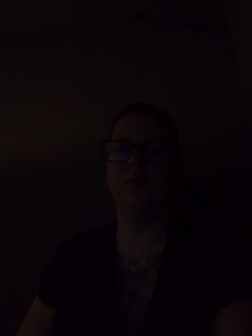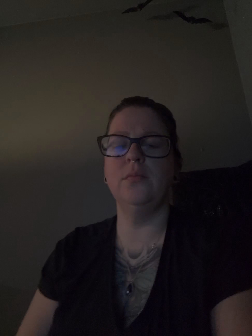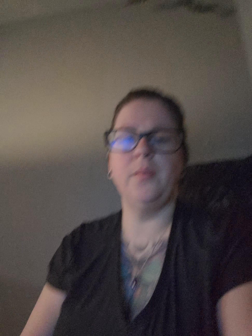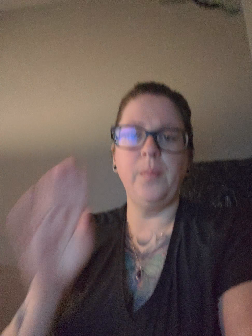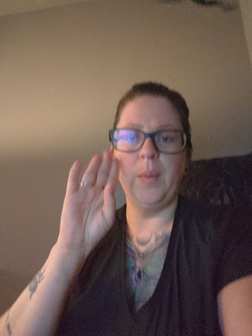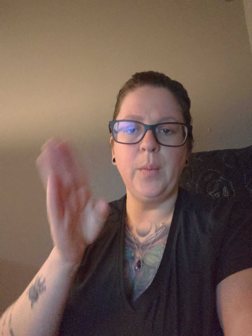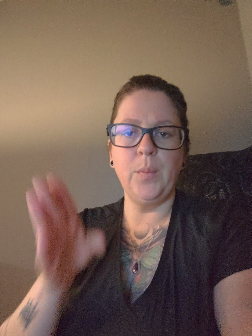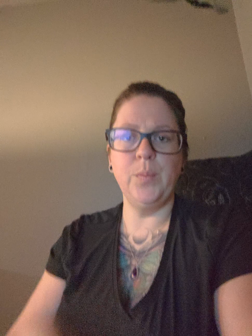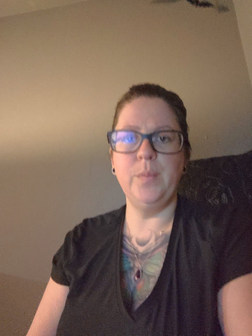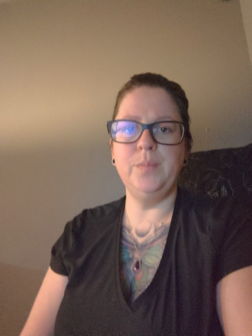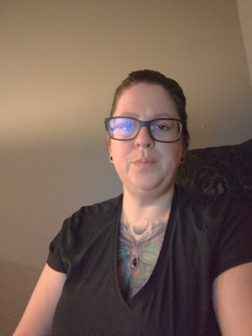hello